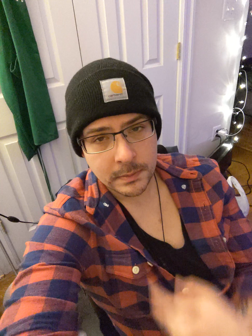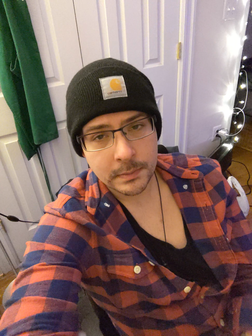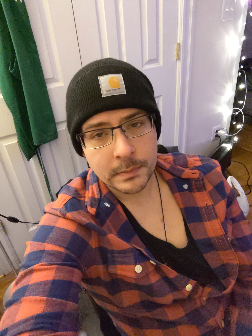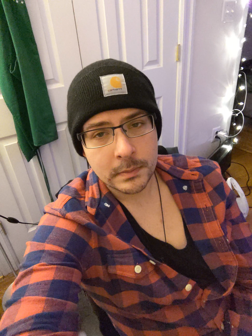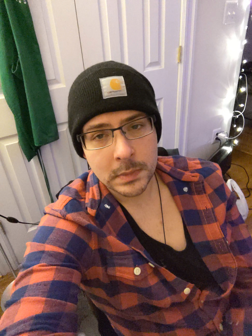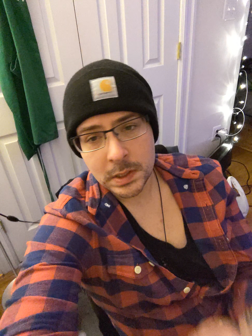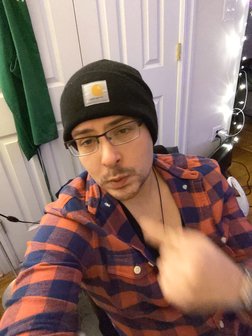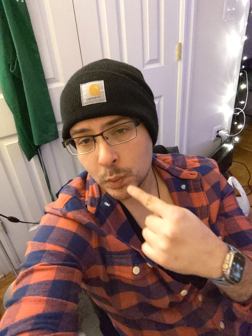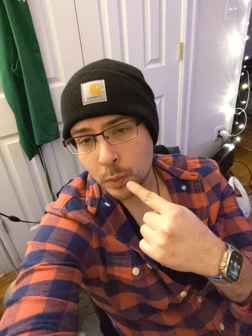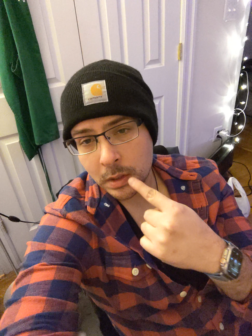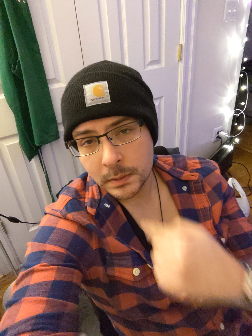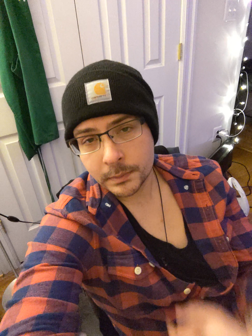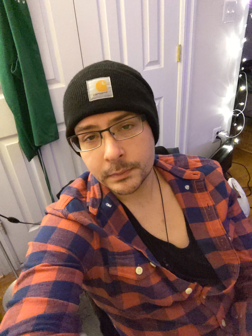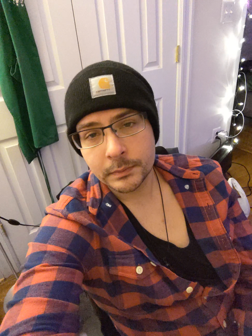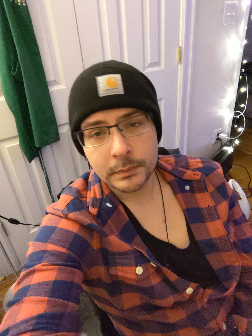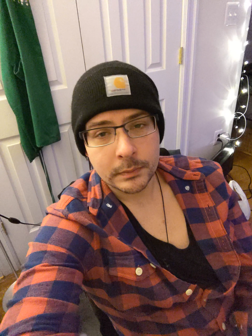tooth